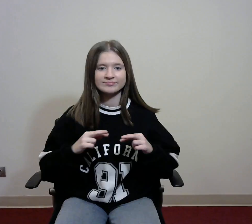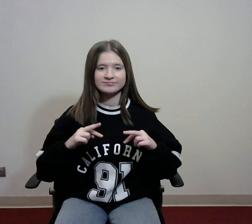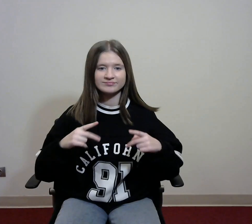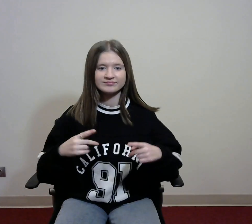dəyişmək